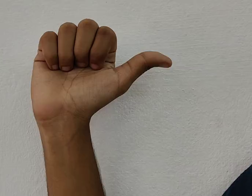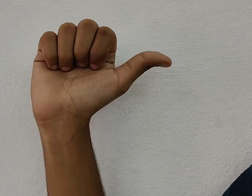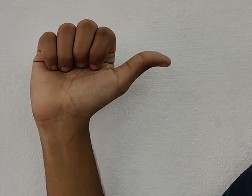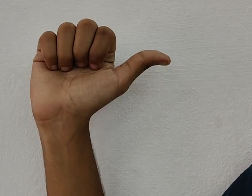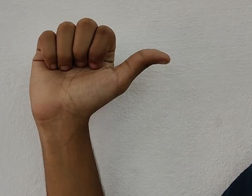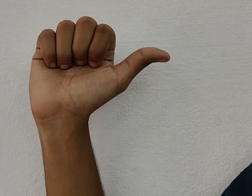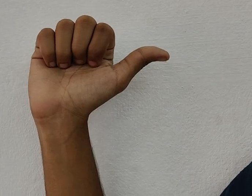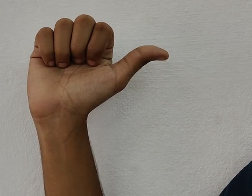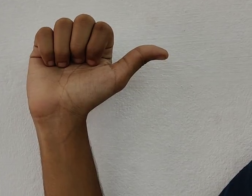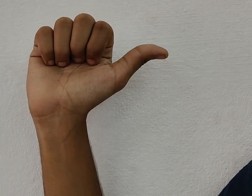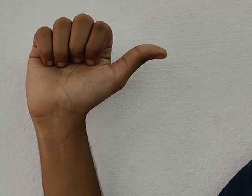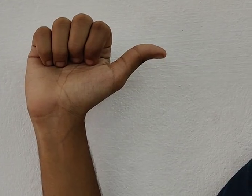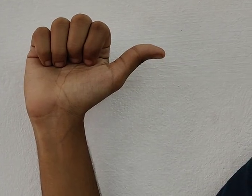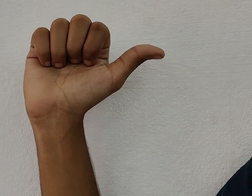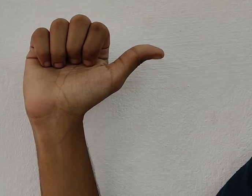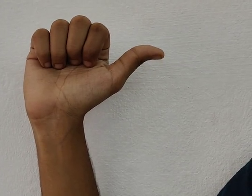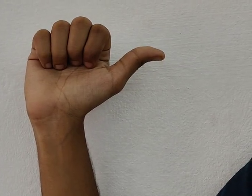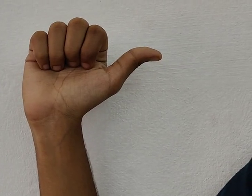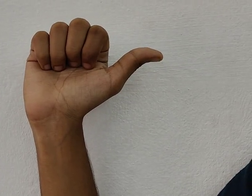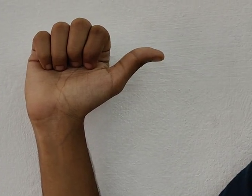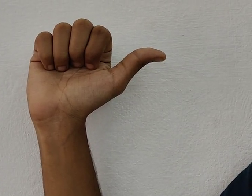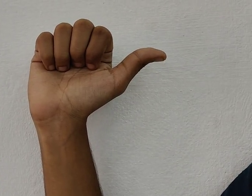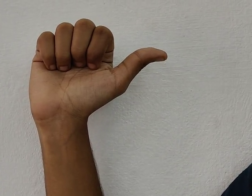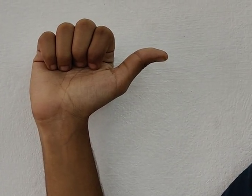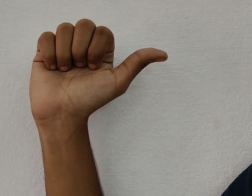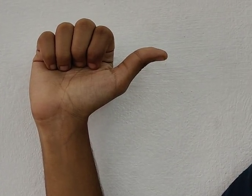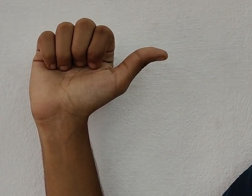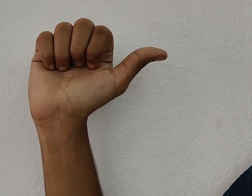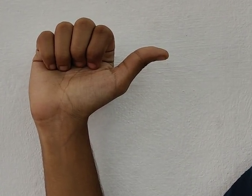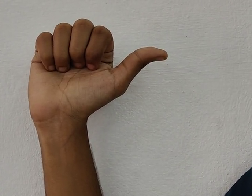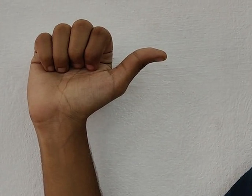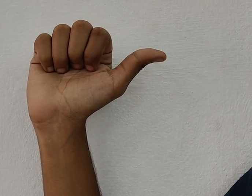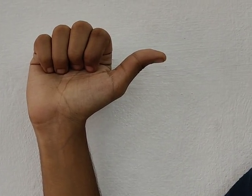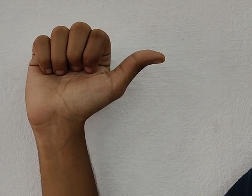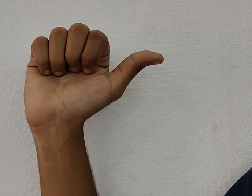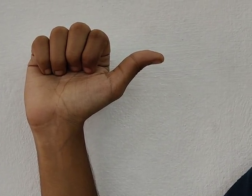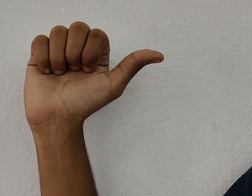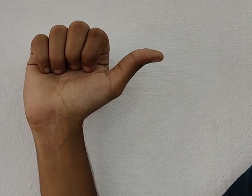എ